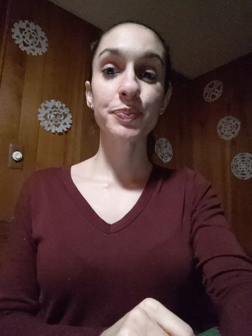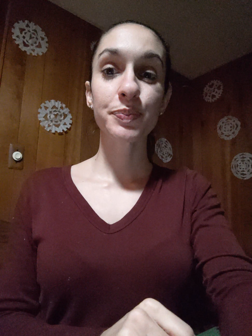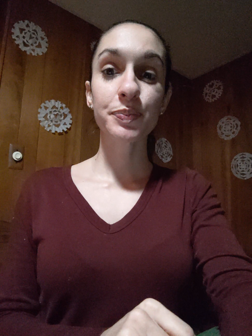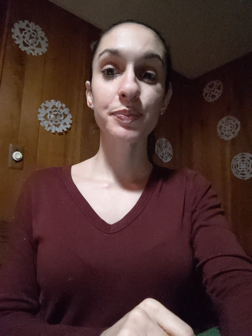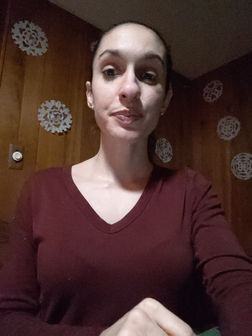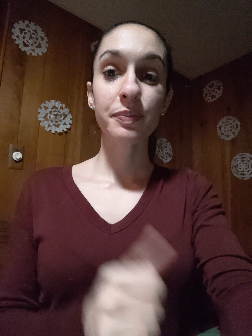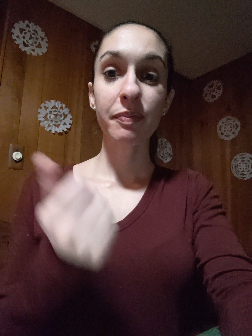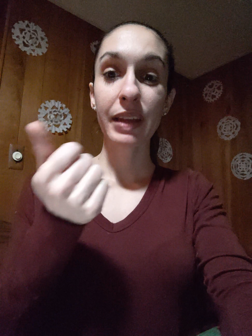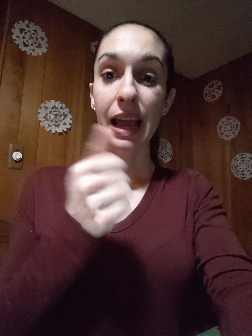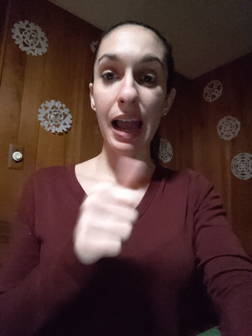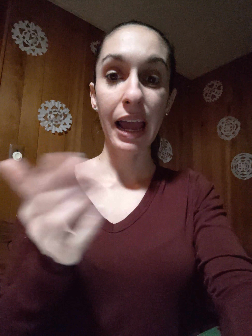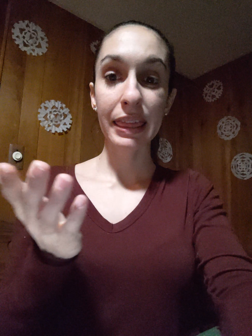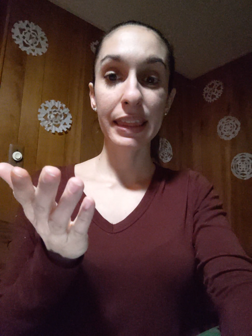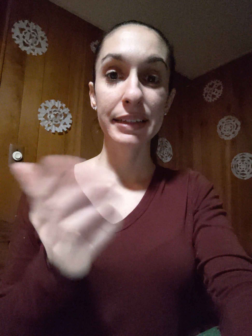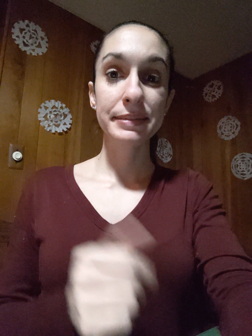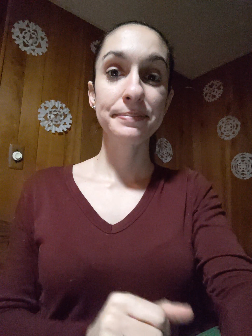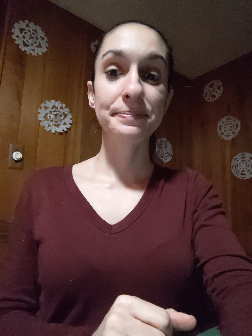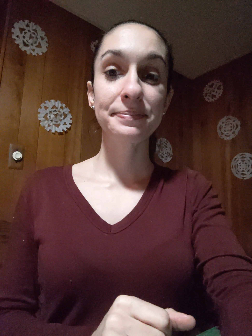any